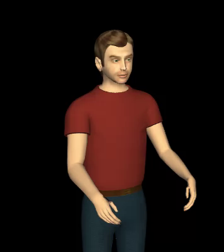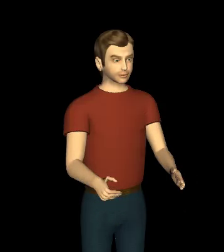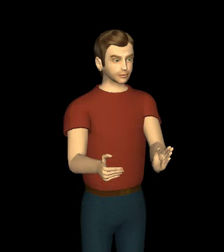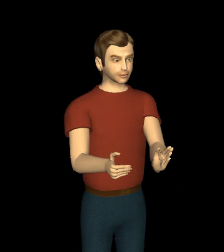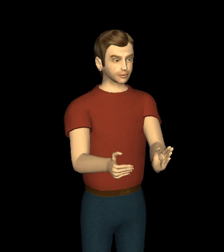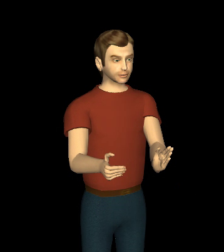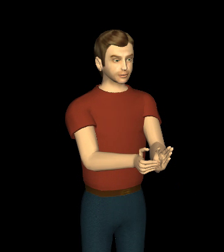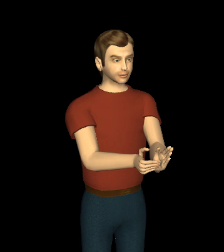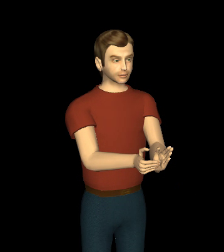مرة أخرى